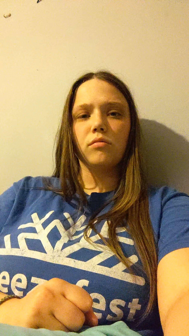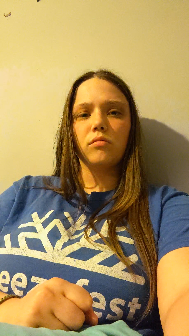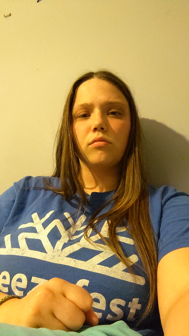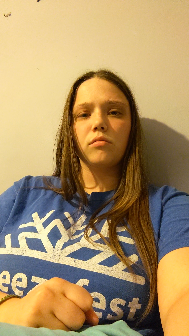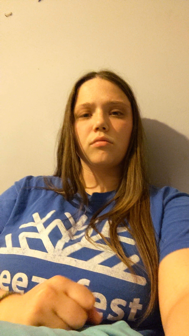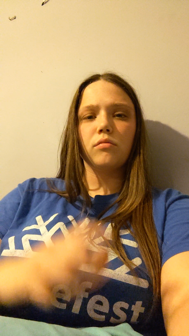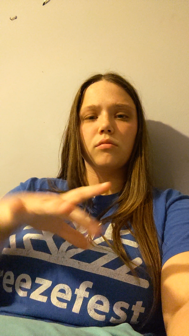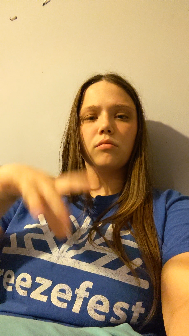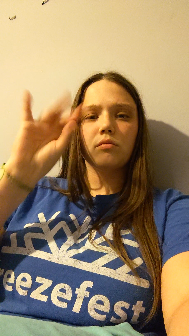pick